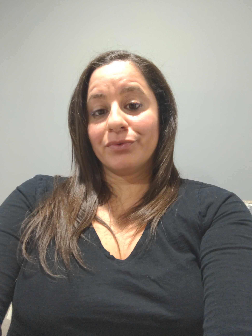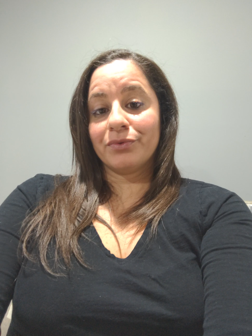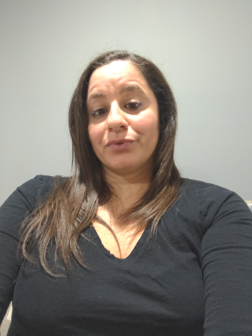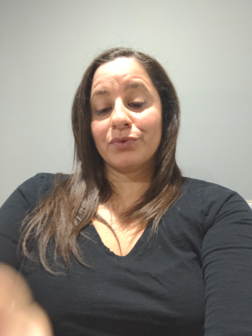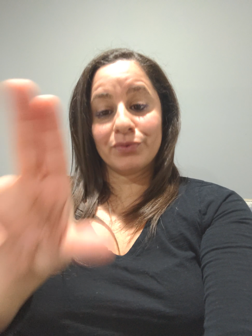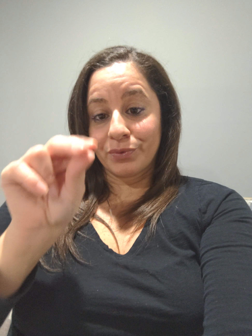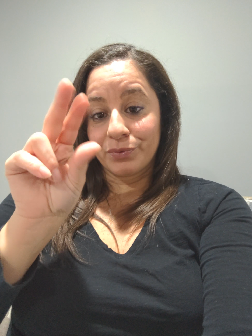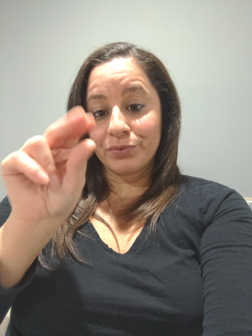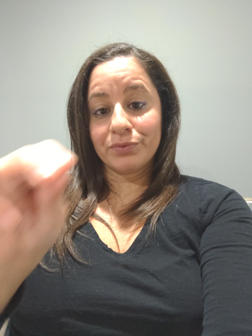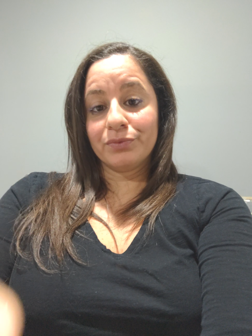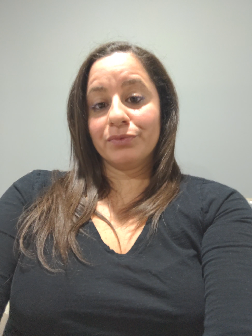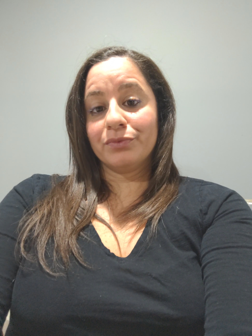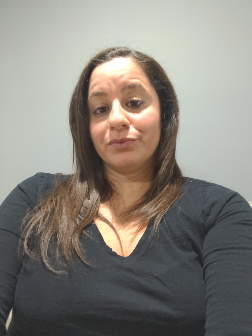no